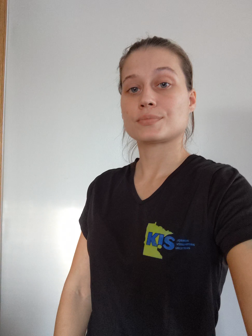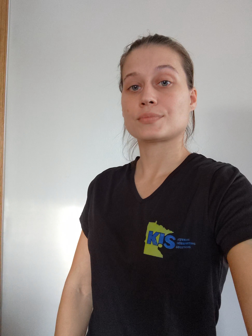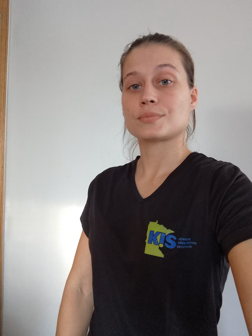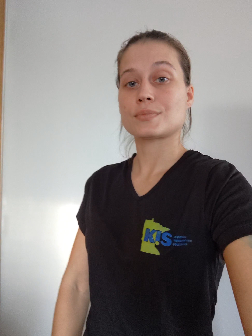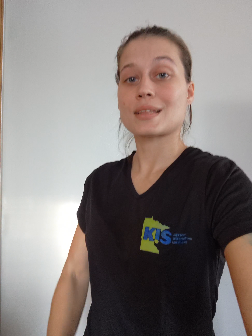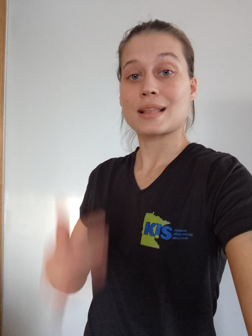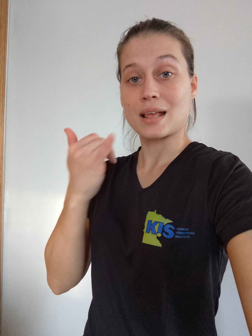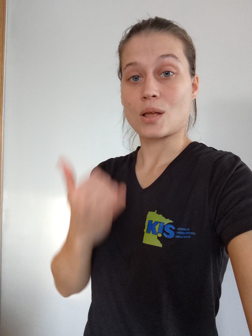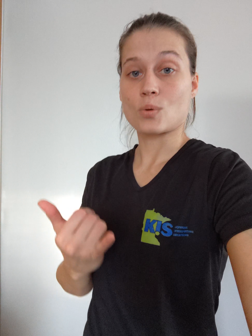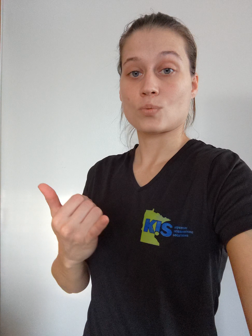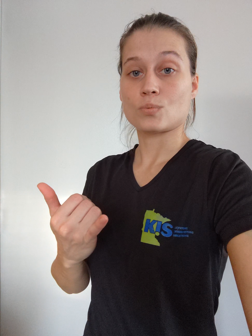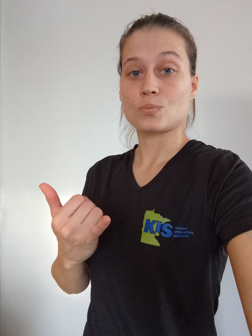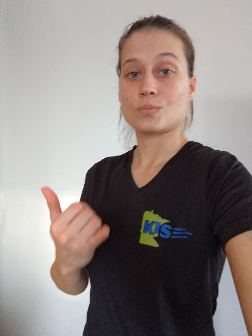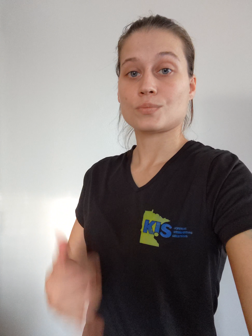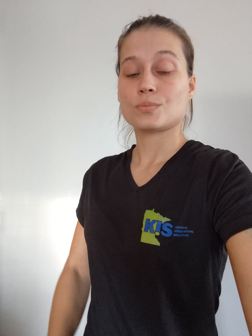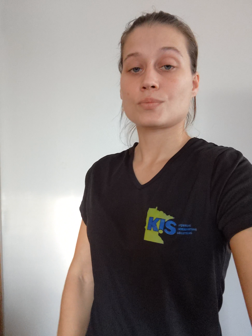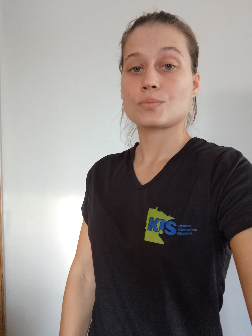now